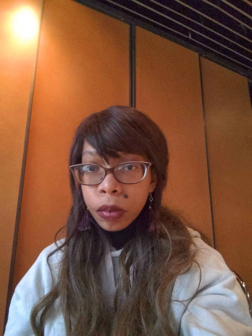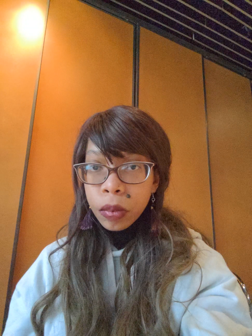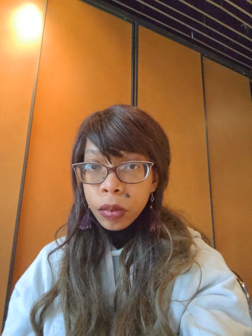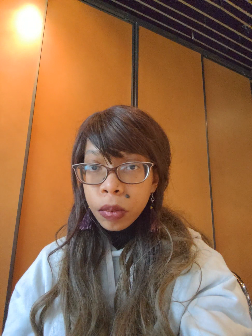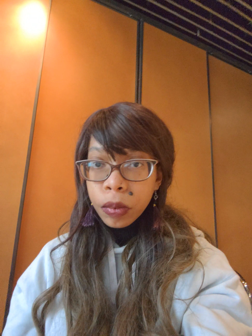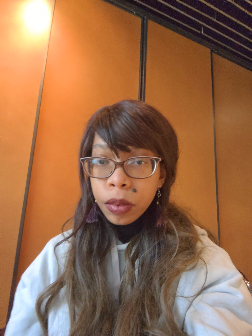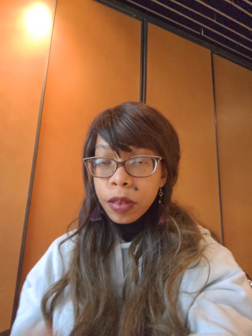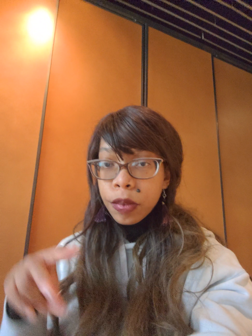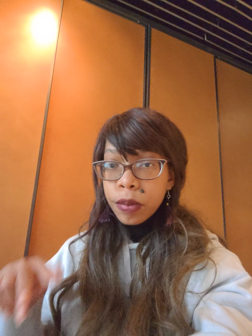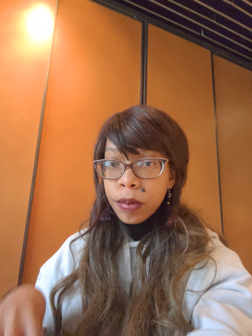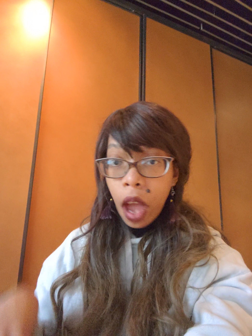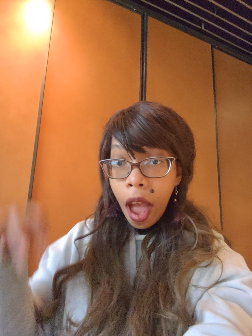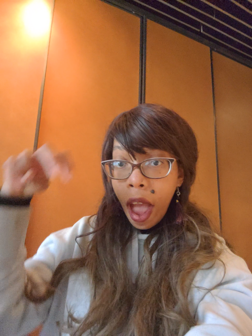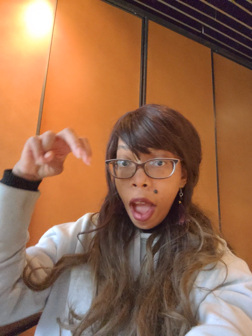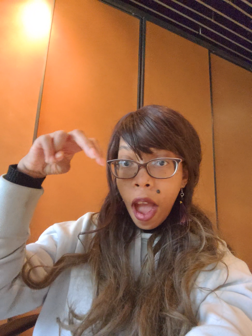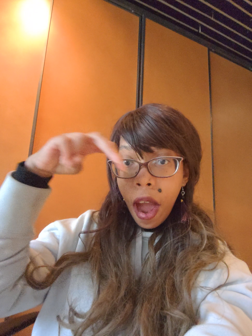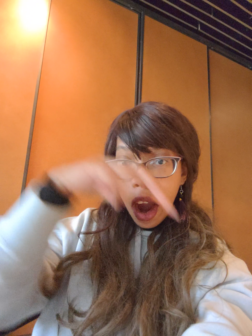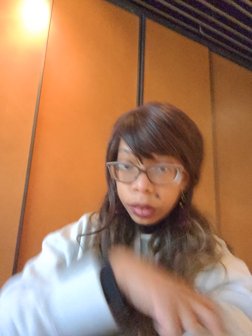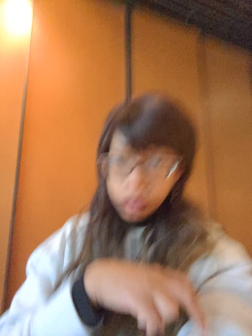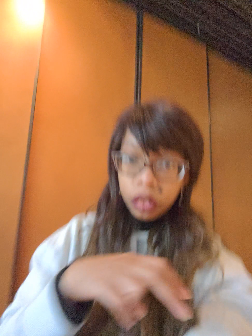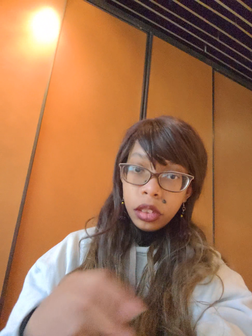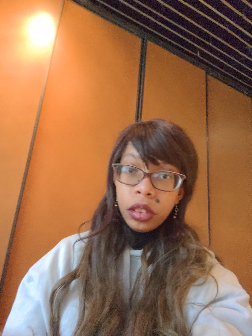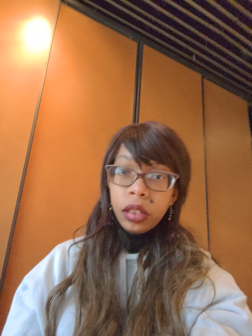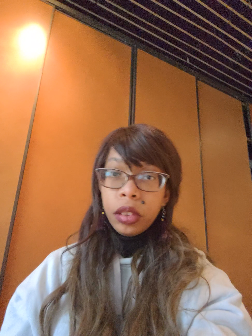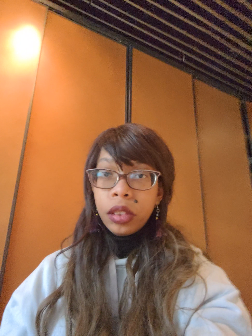jump